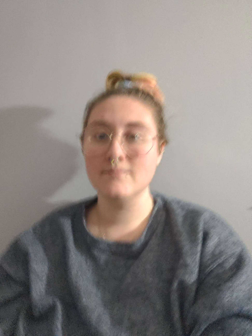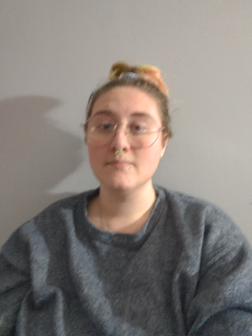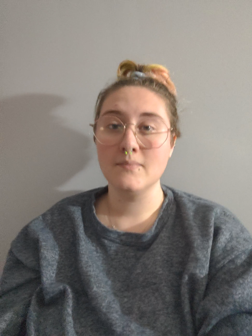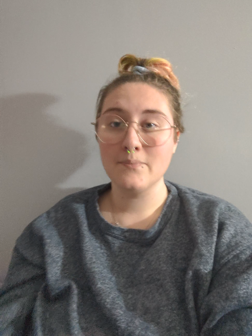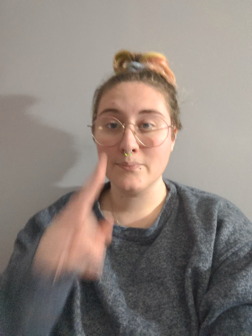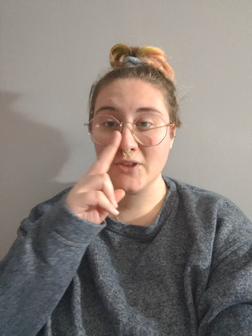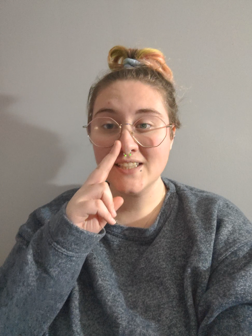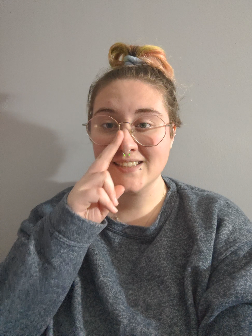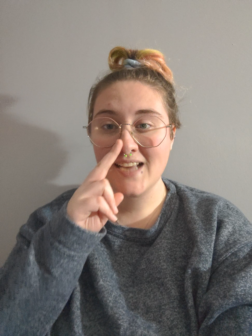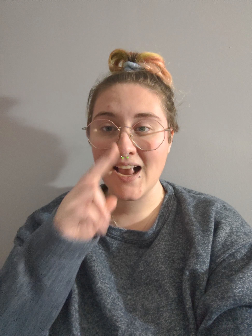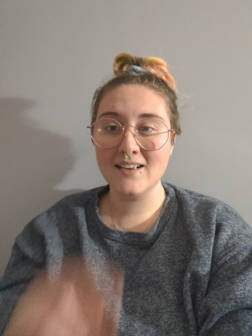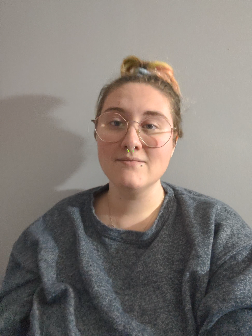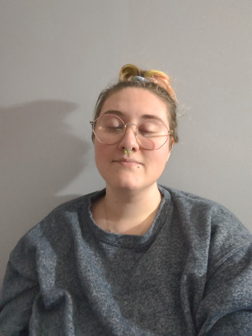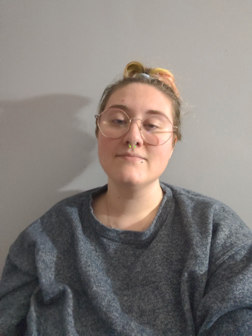pretend